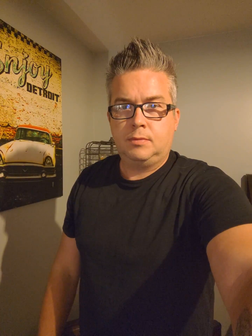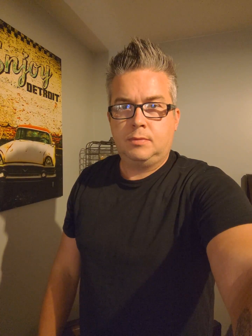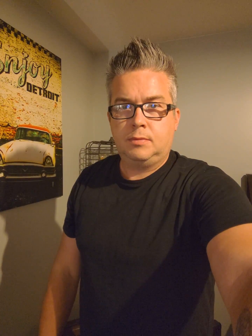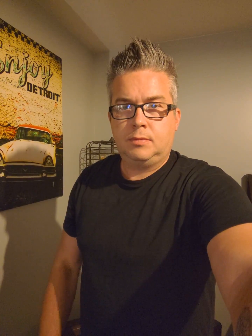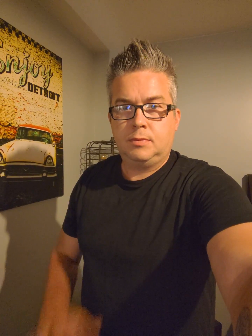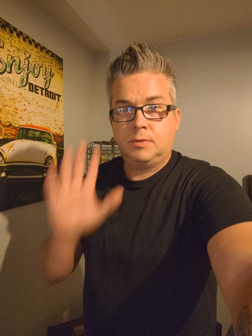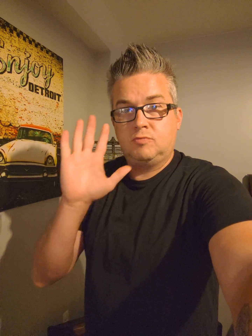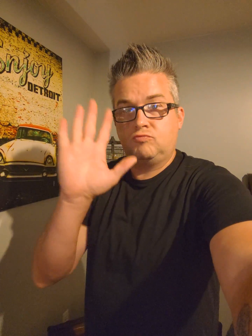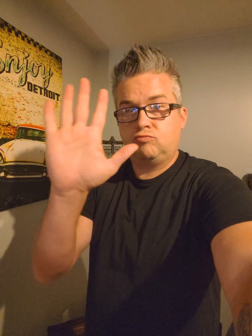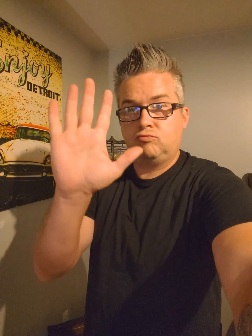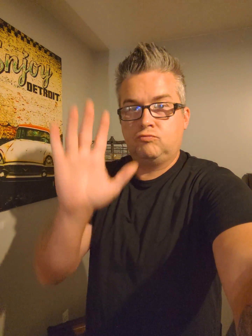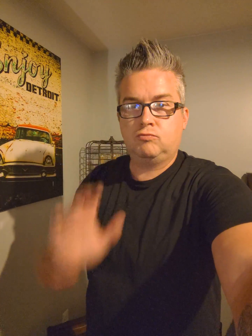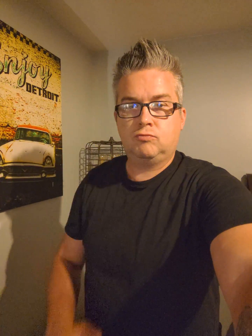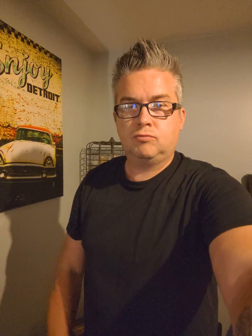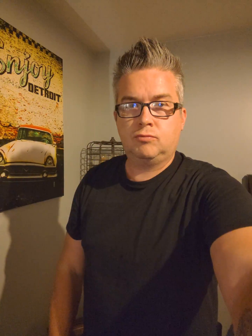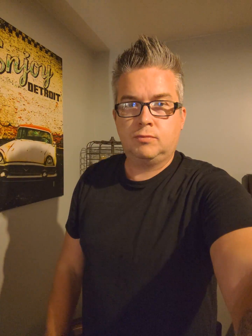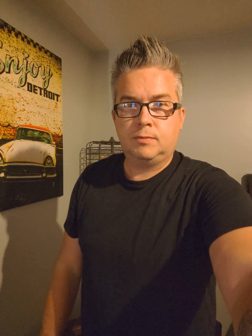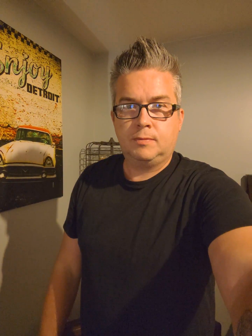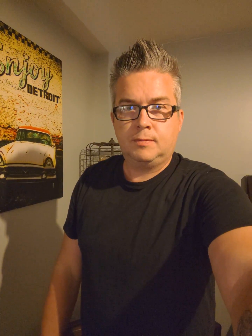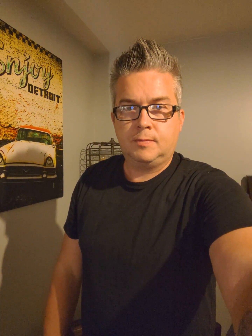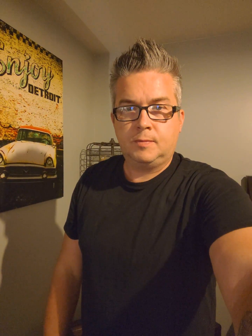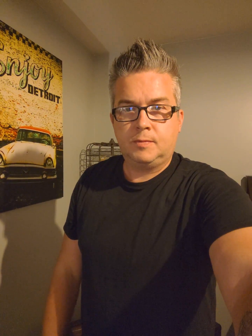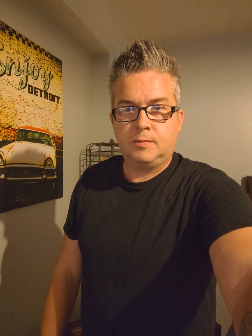give me five